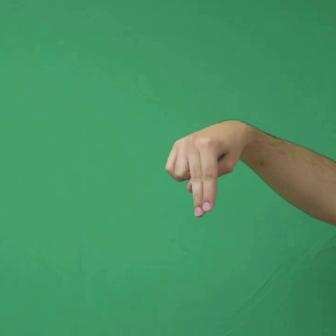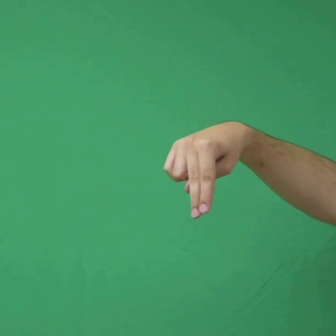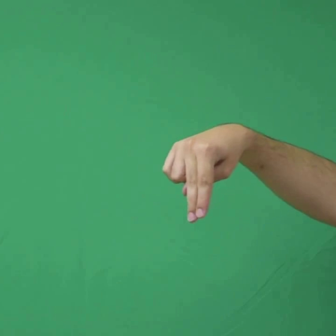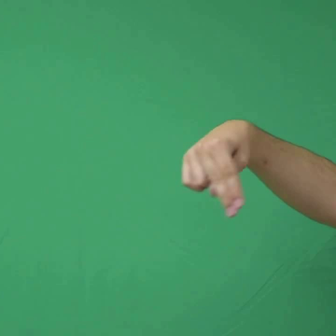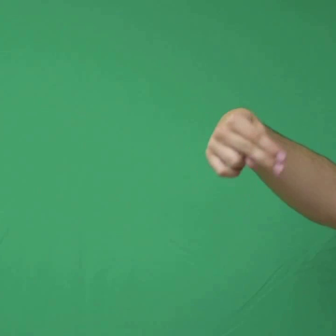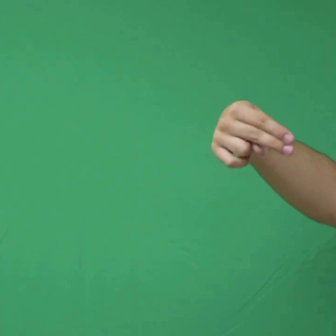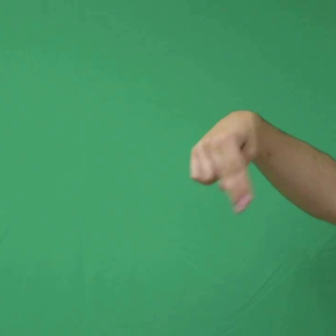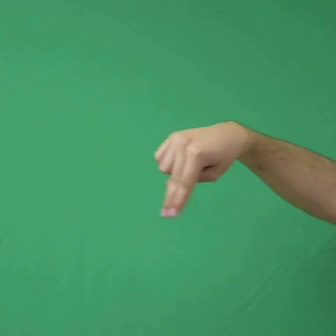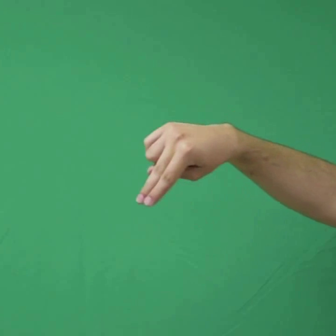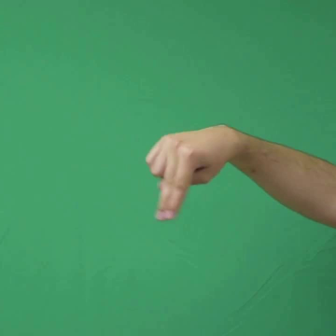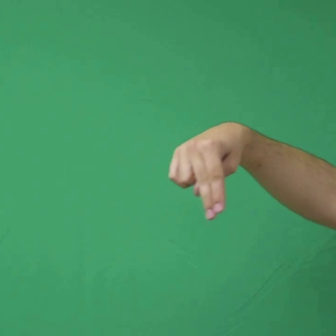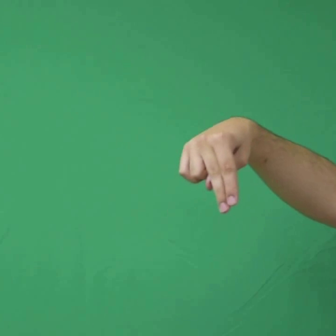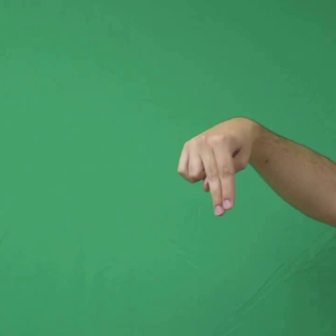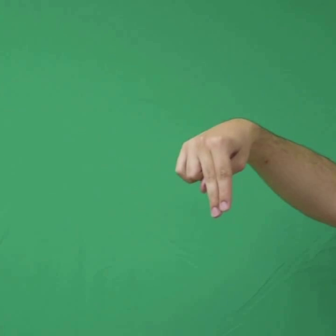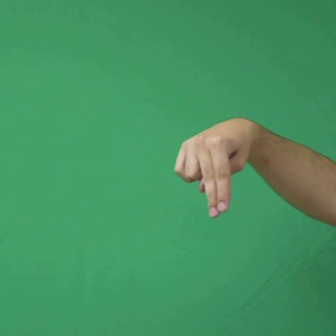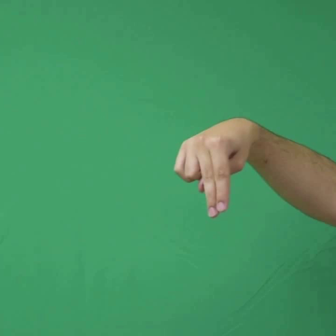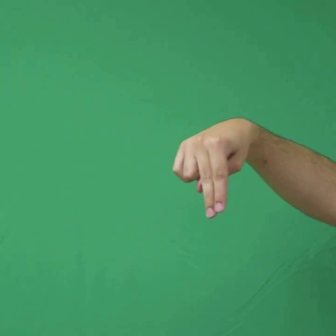Ñ